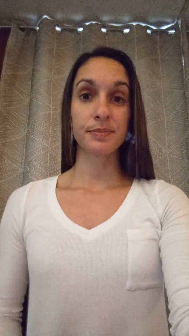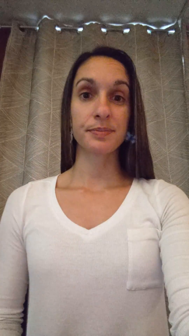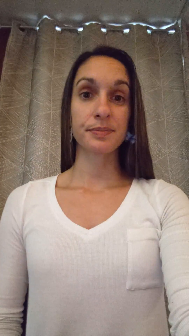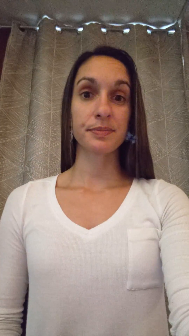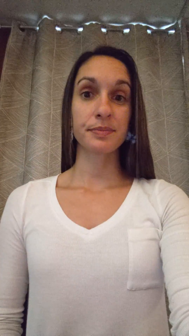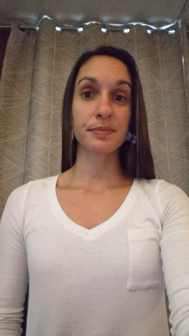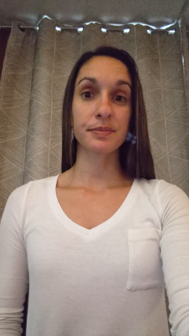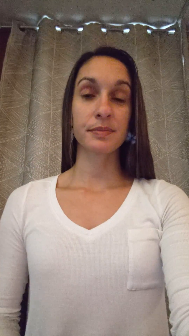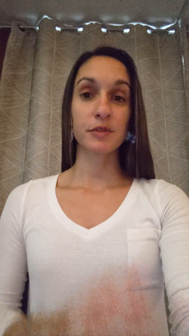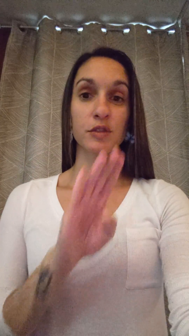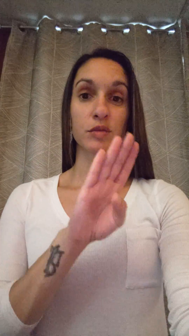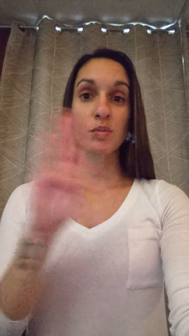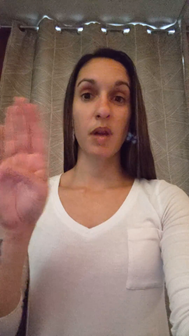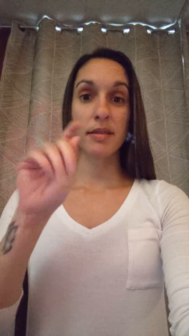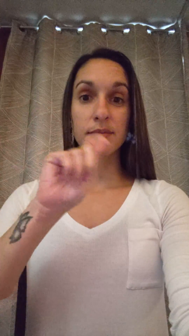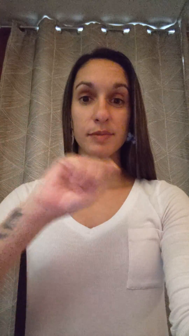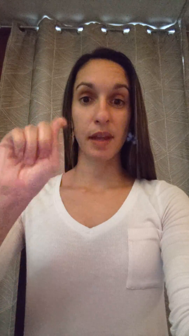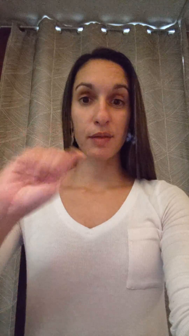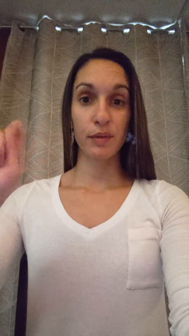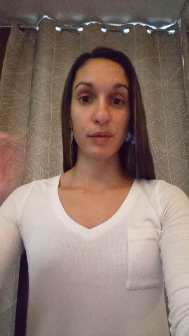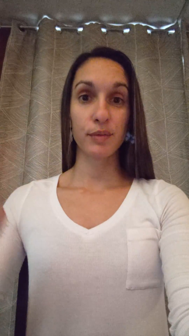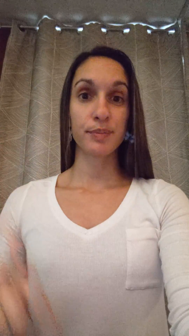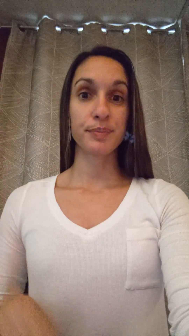chalk